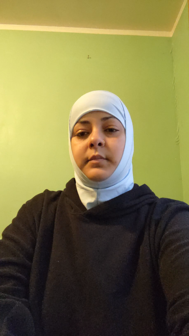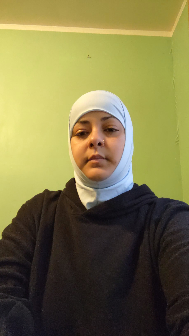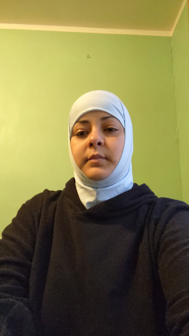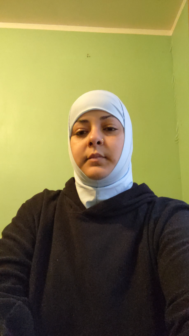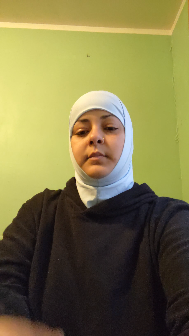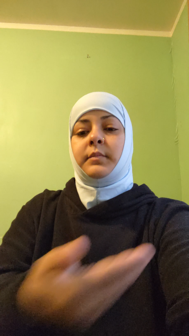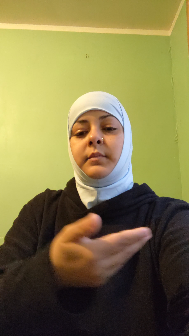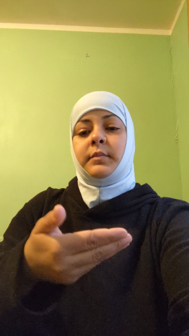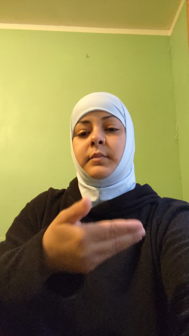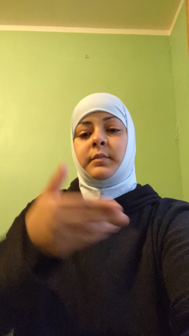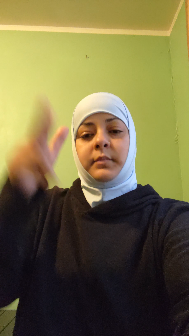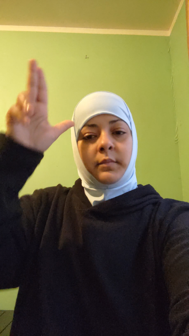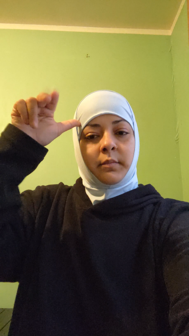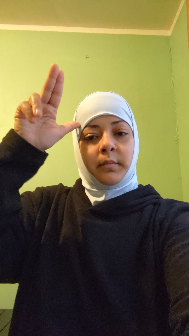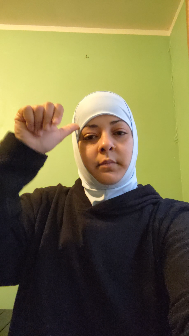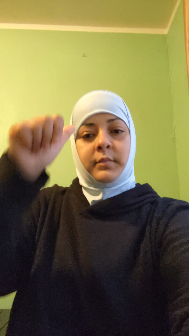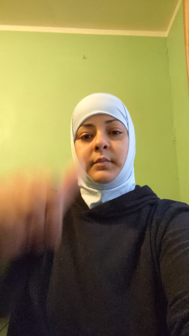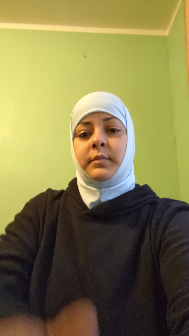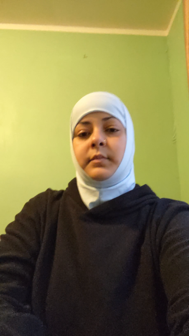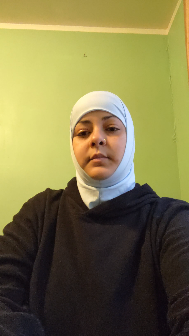pony